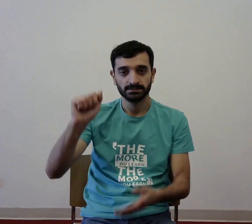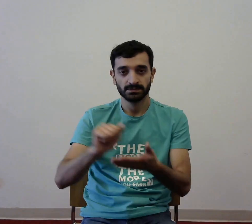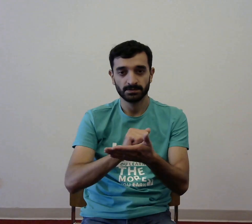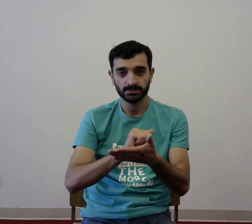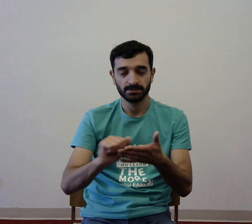sənəd